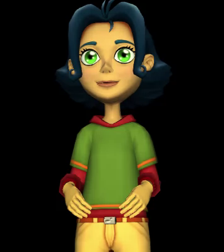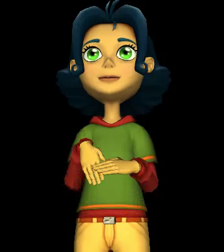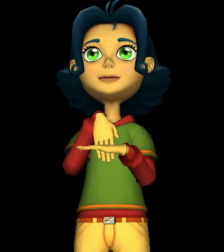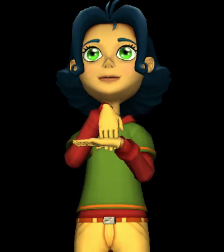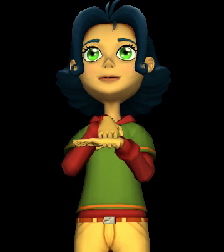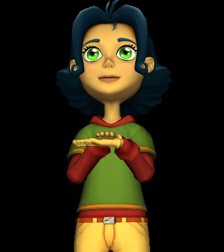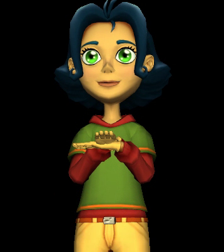قبو